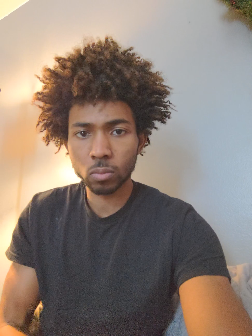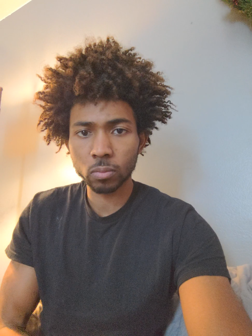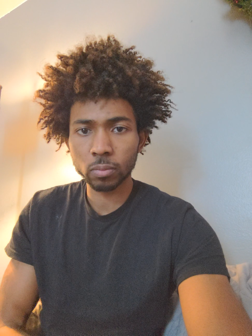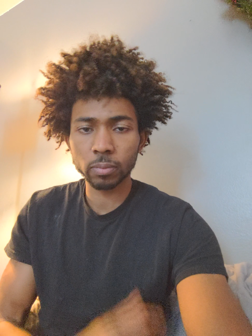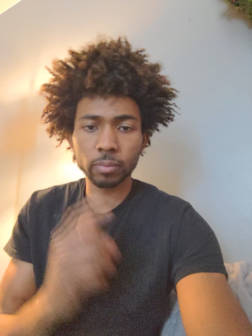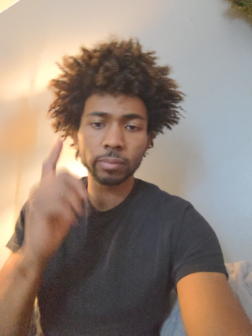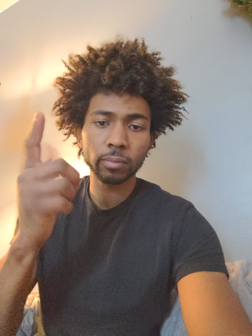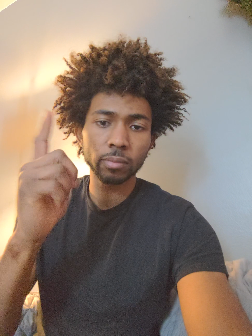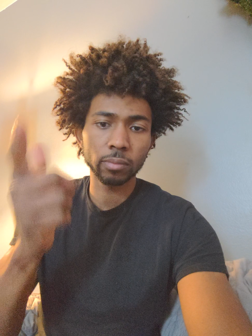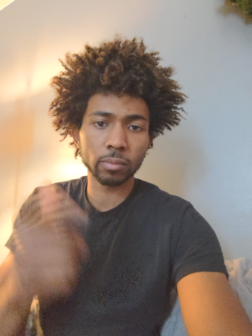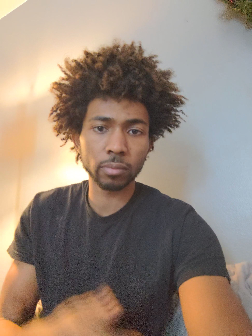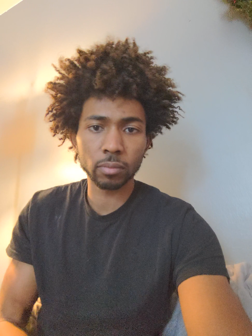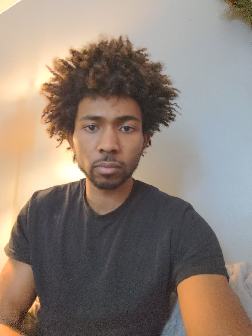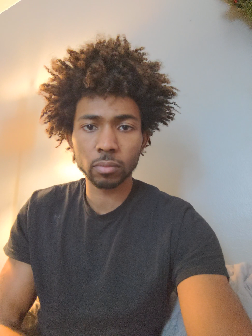later